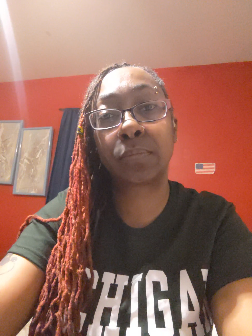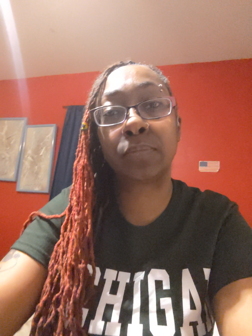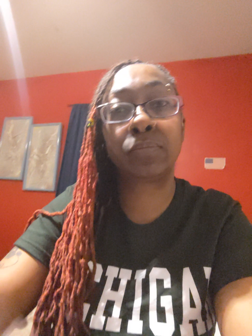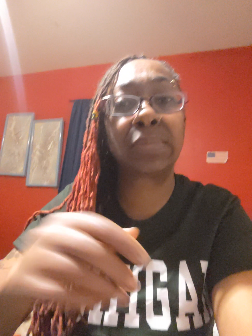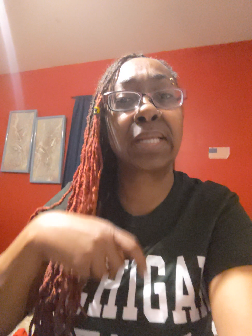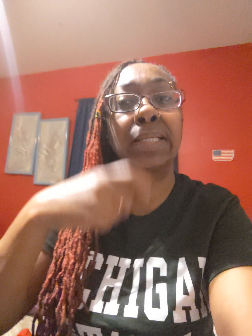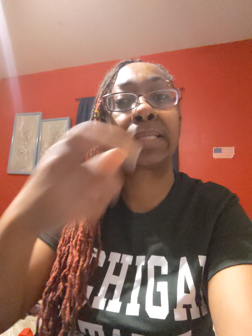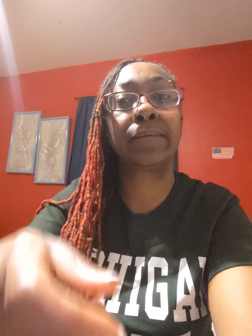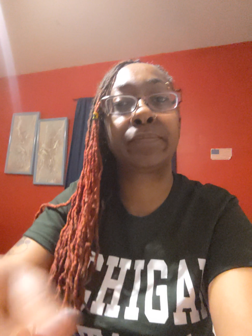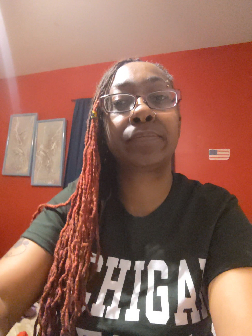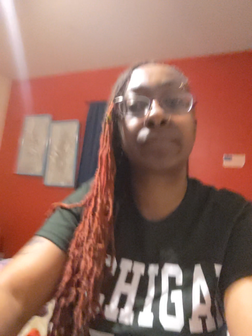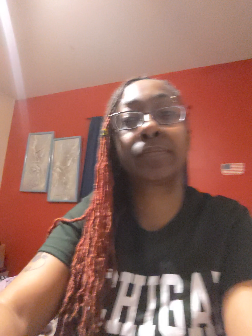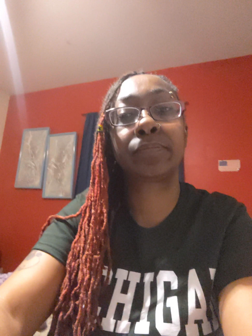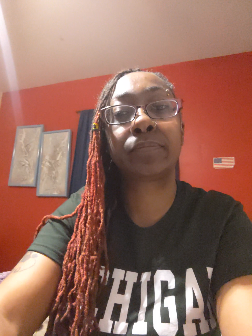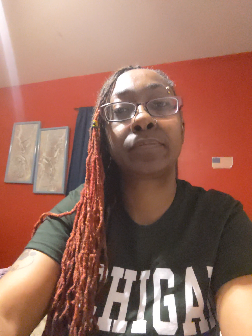give